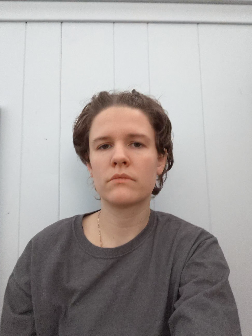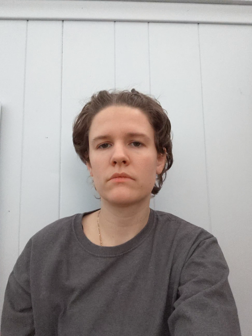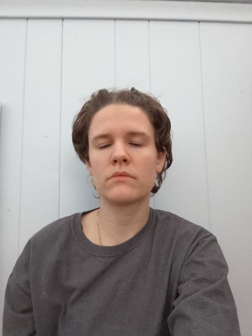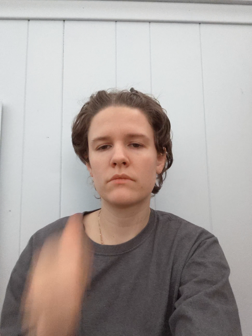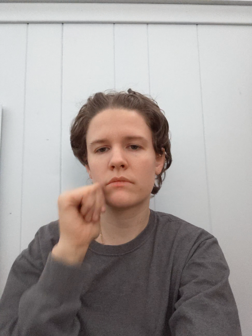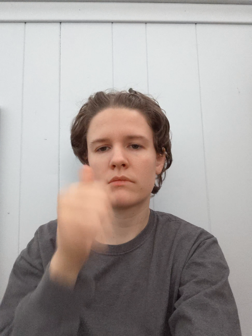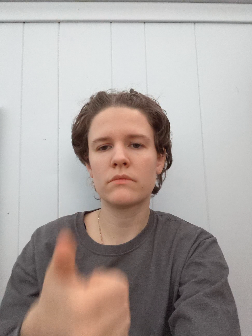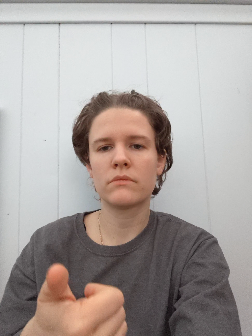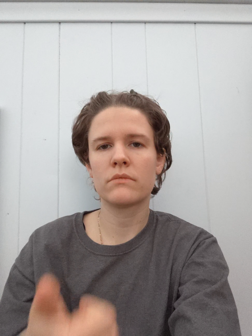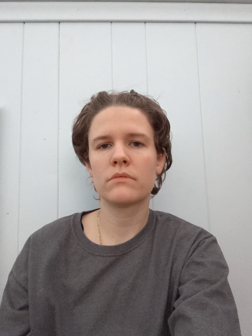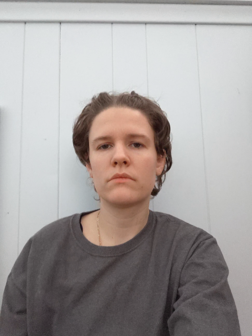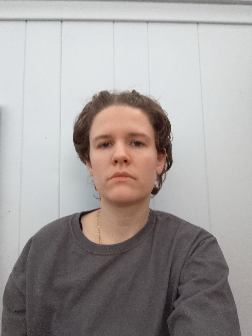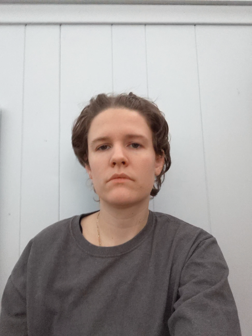tomorrow